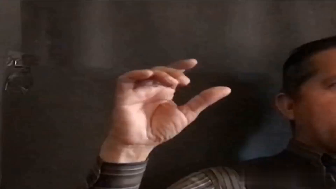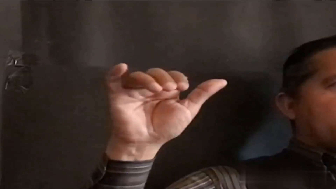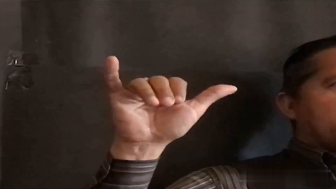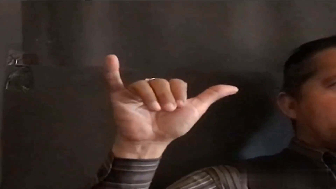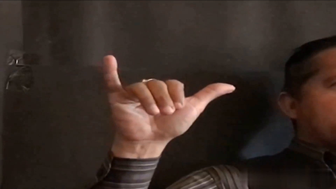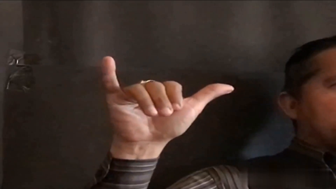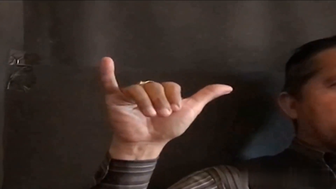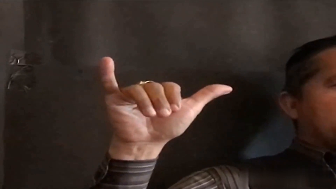ड